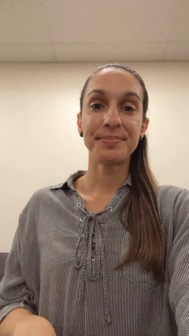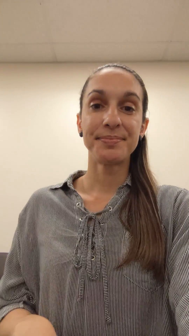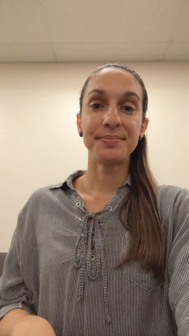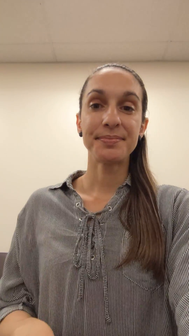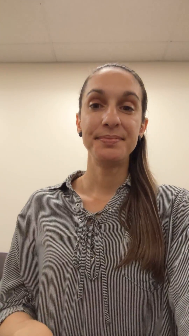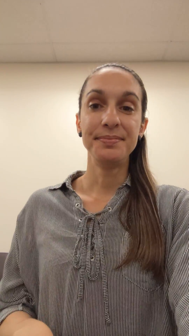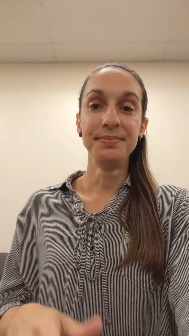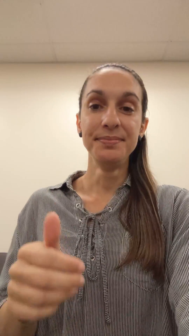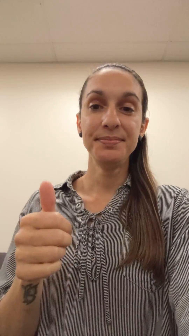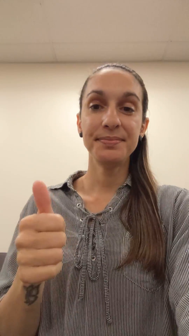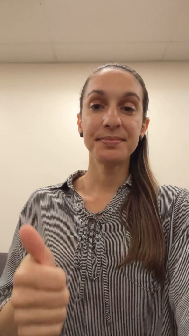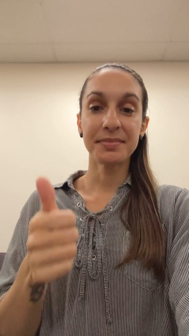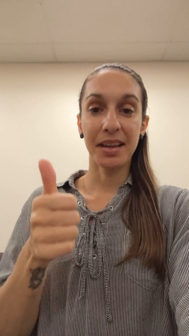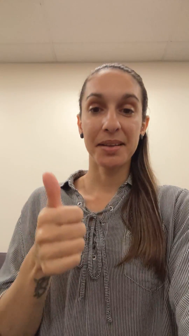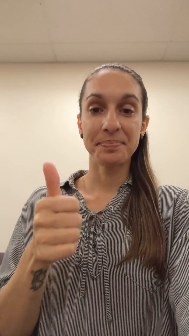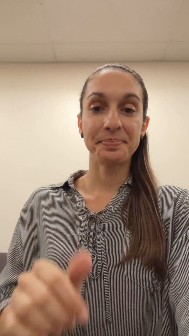help